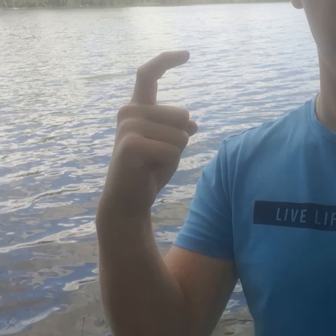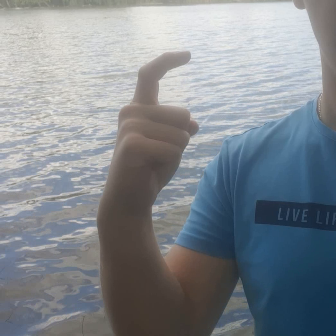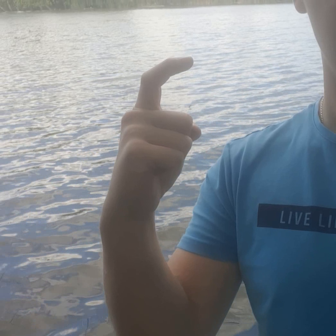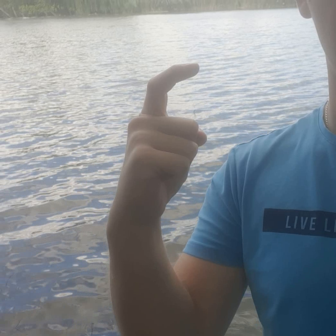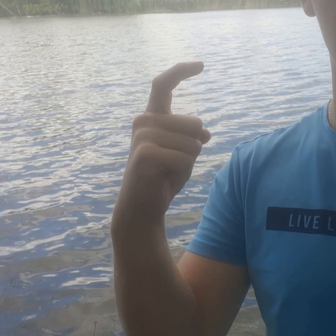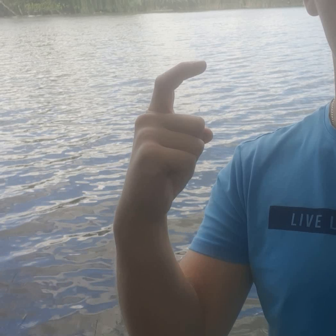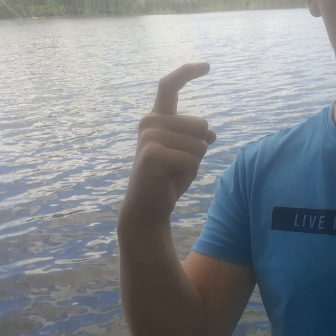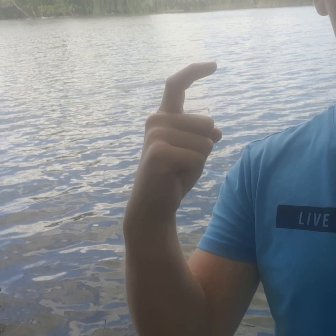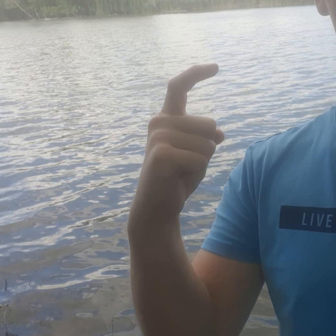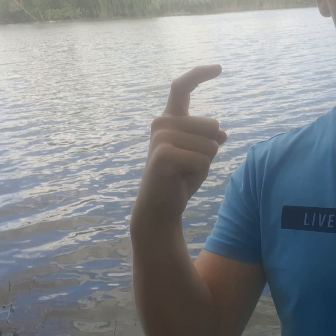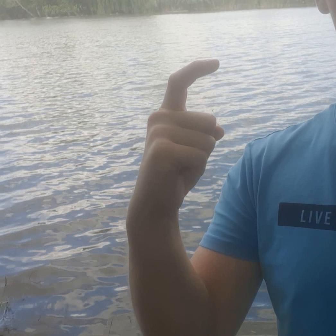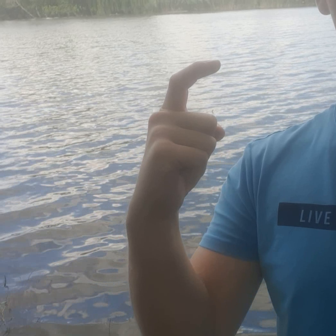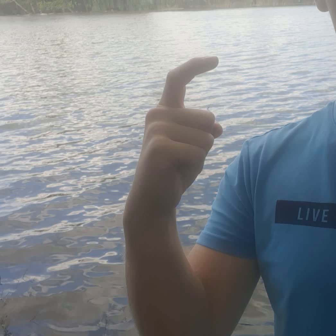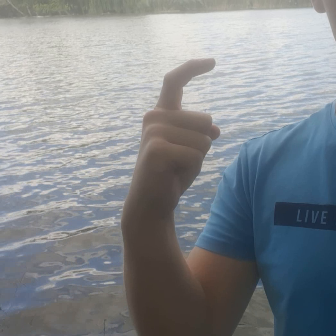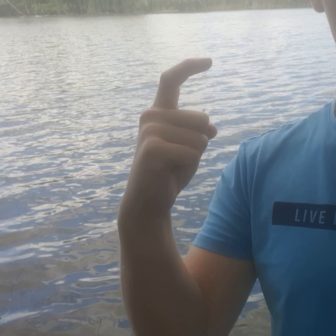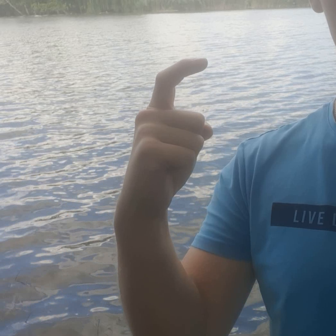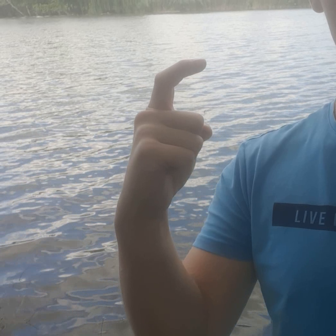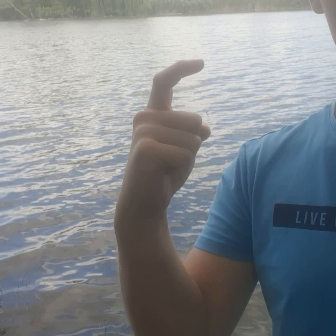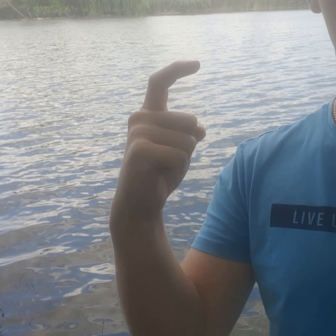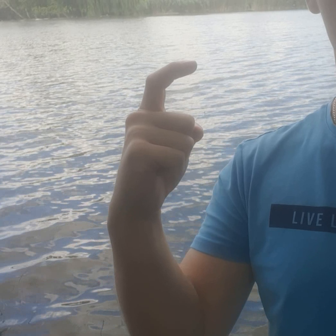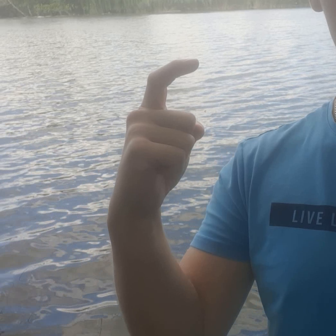Х